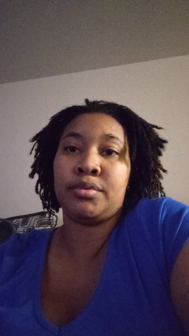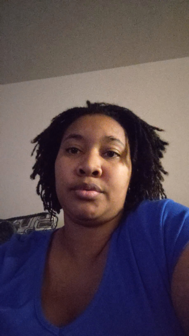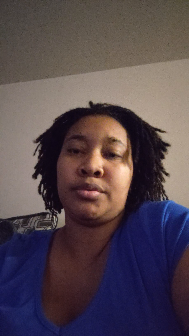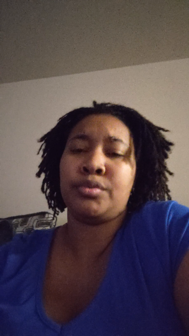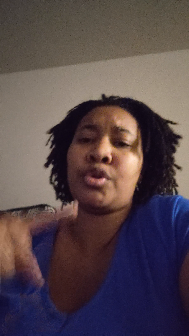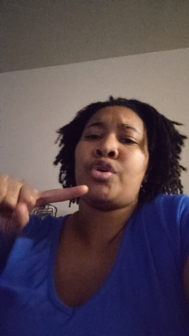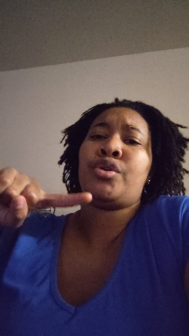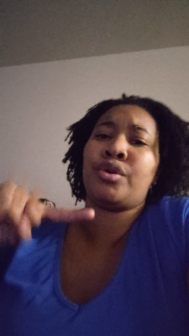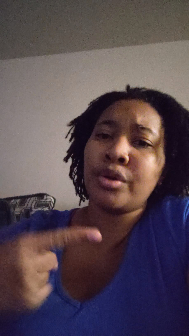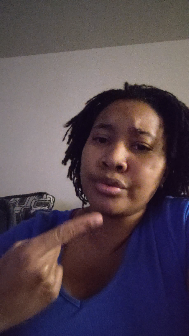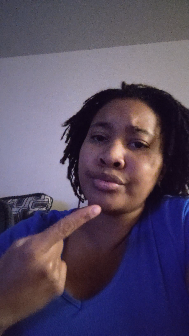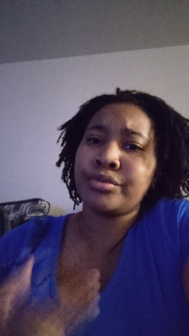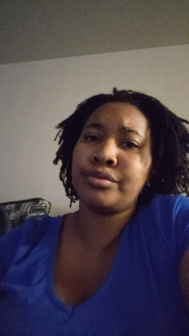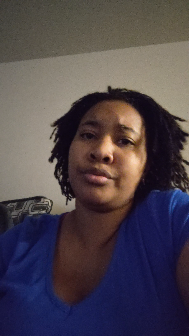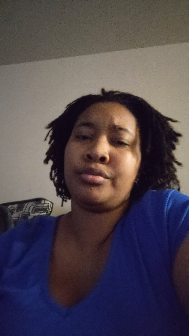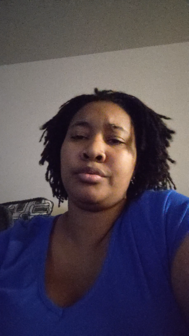hurt